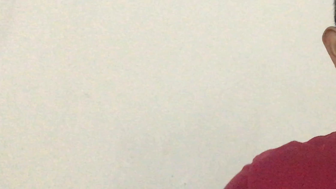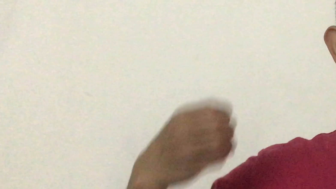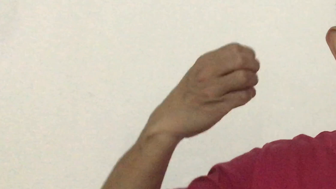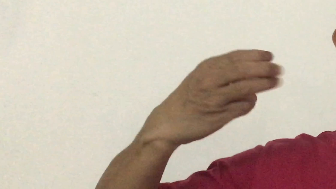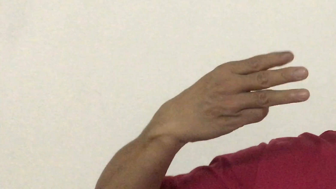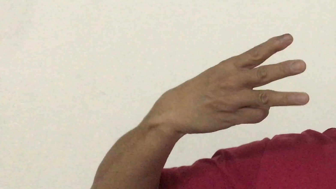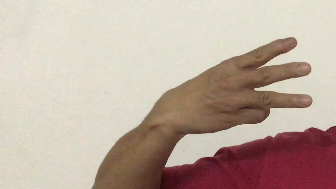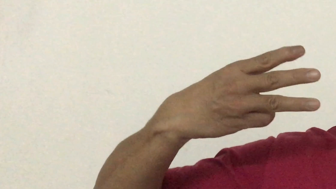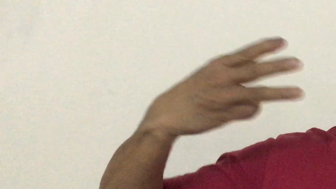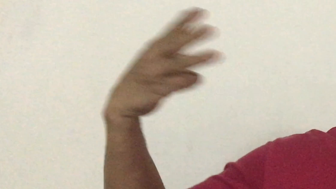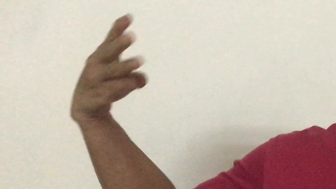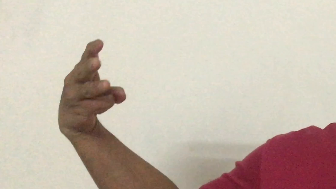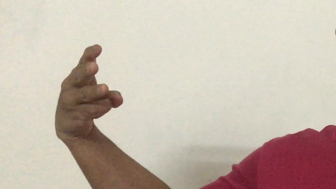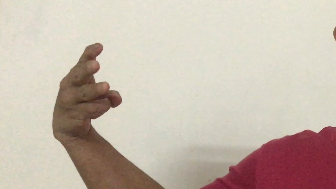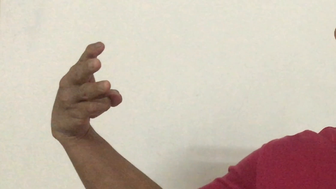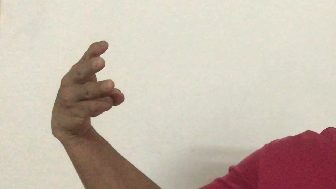उ